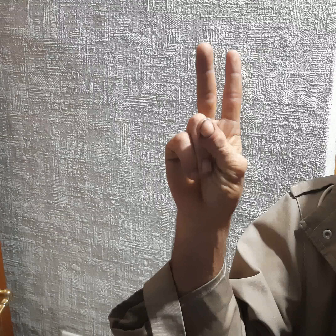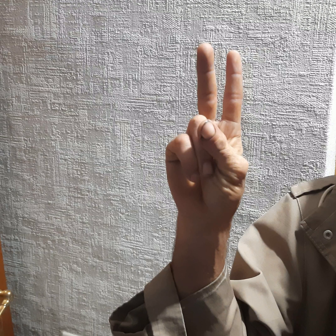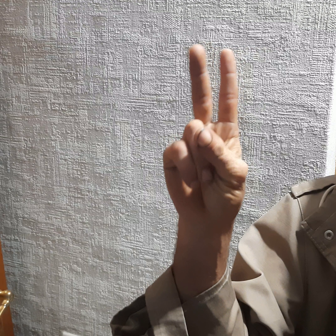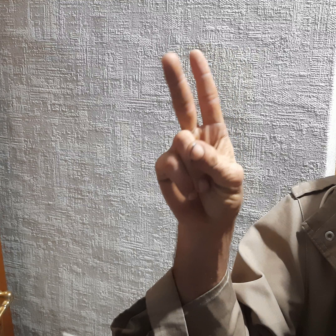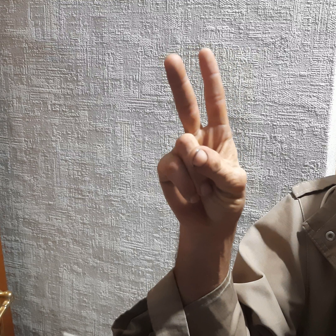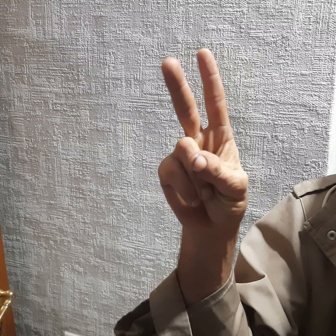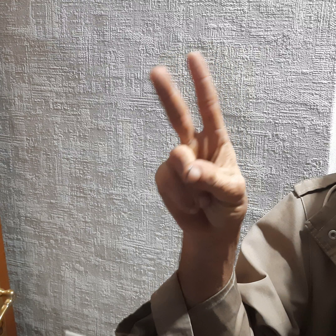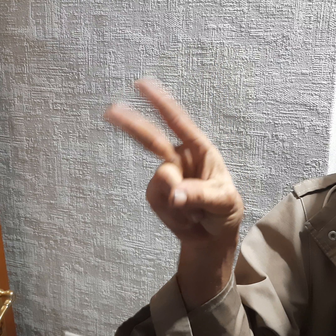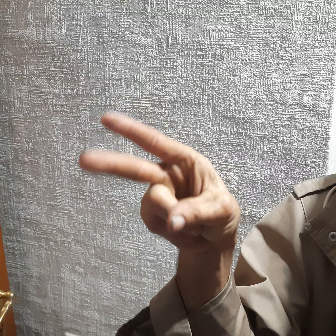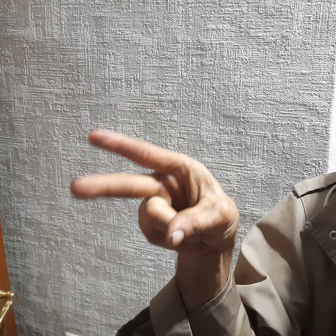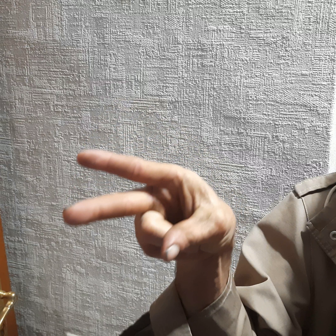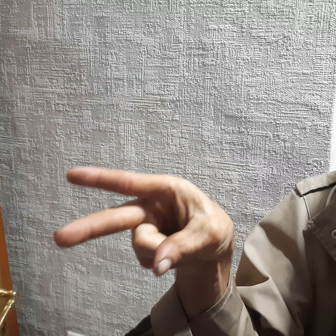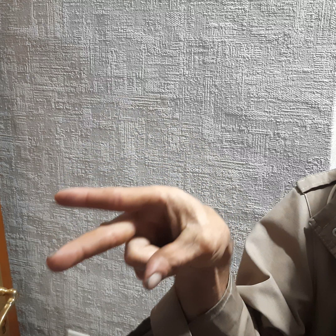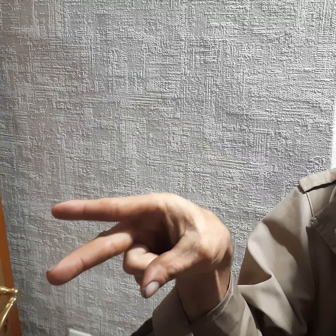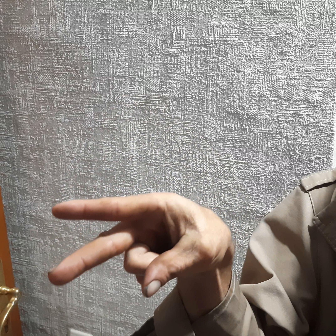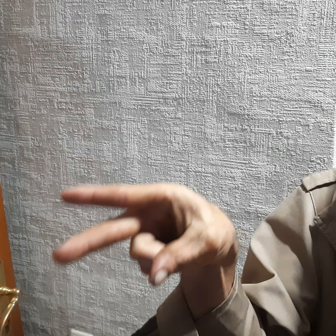К